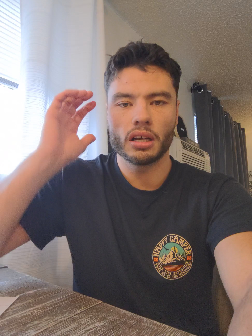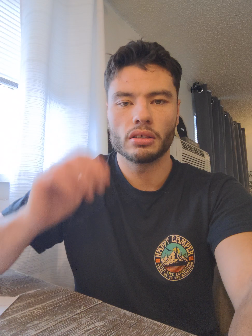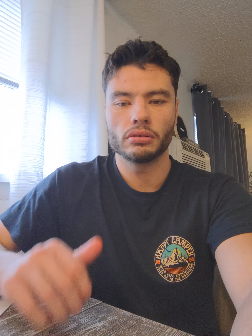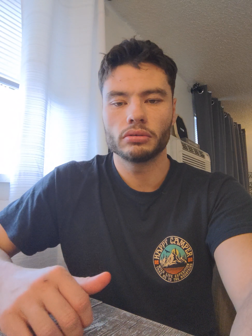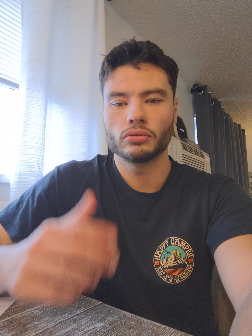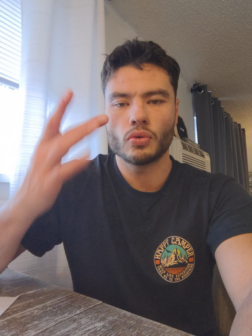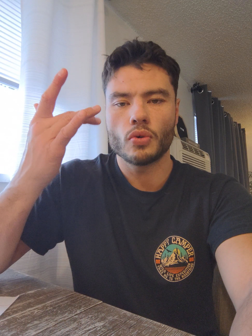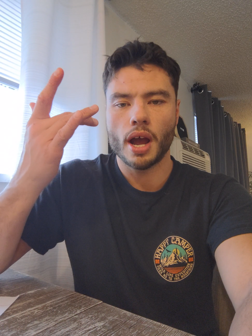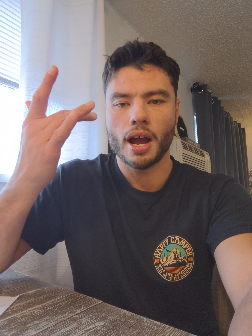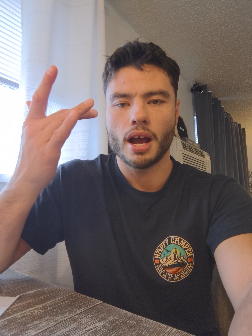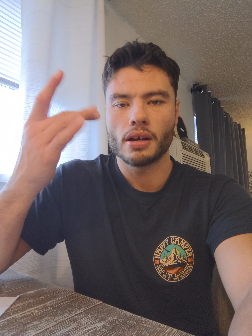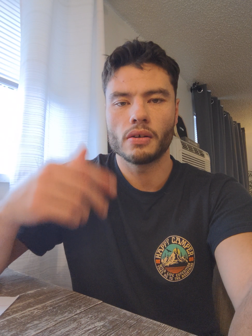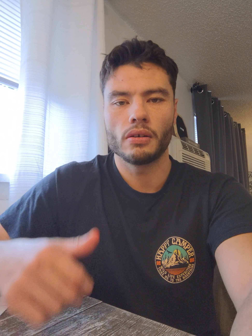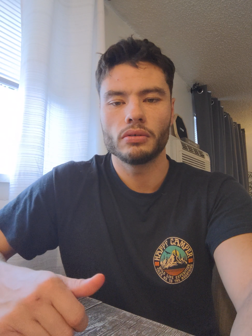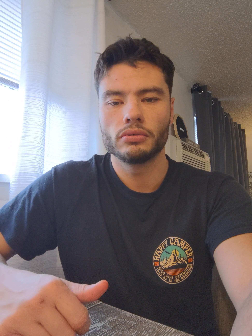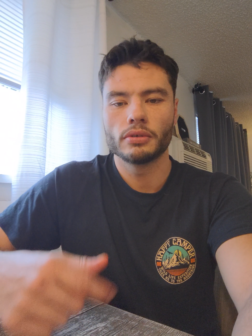why